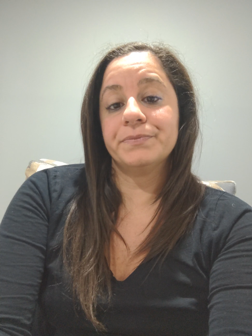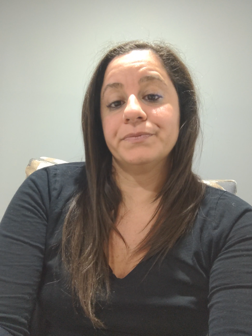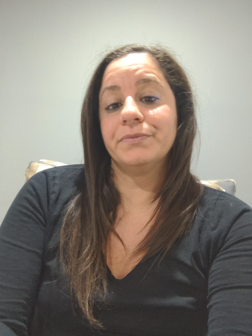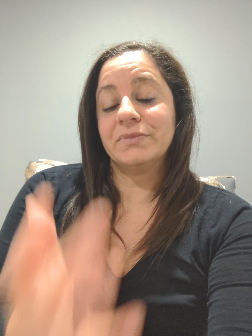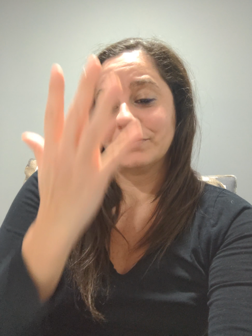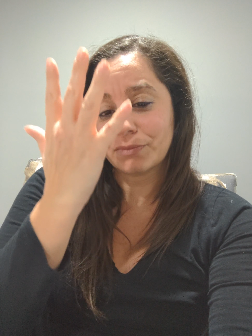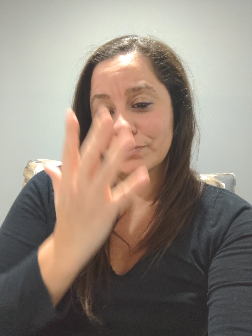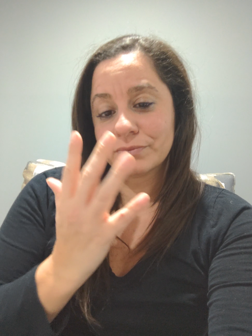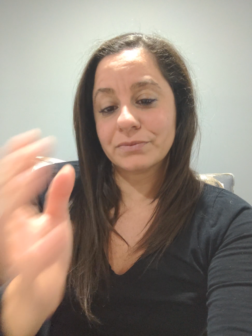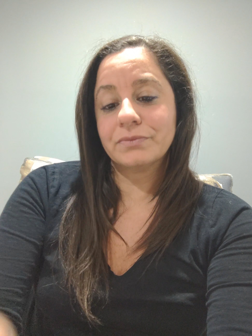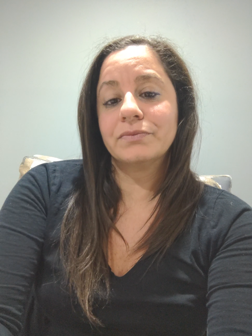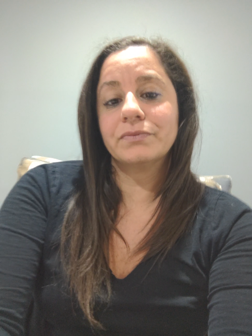sad